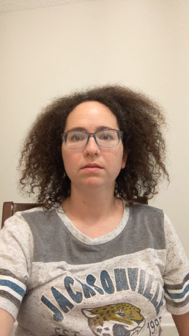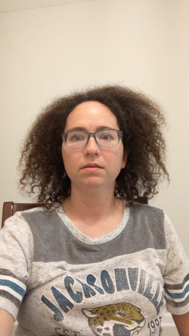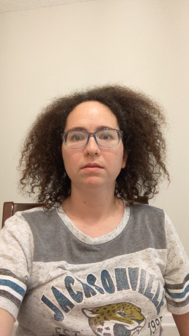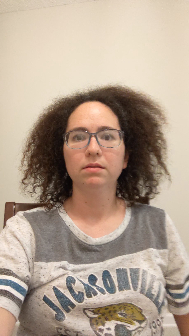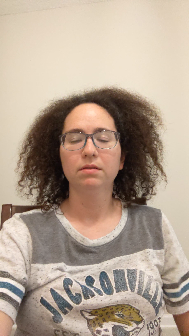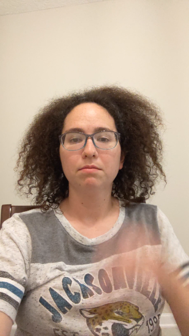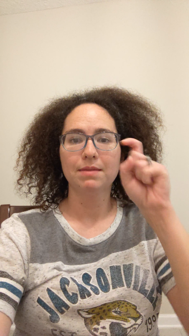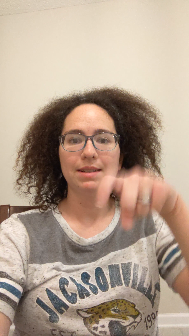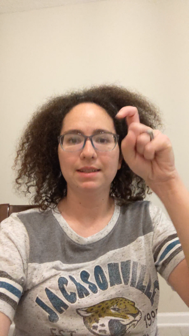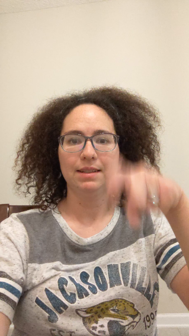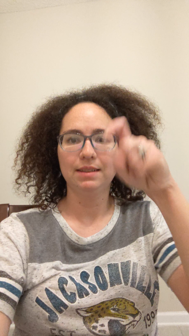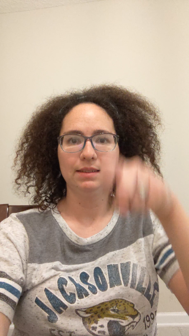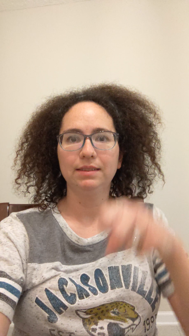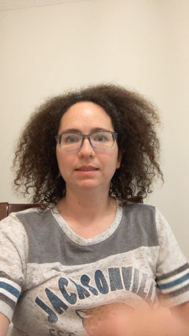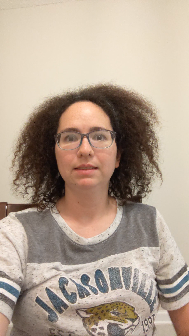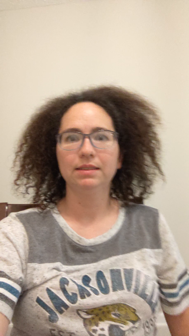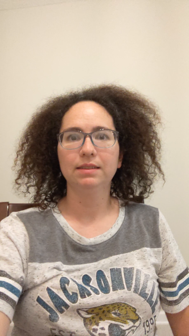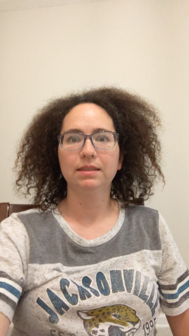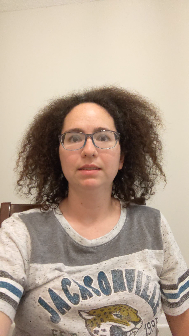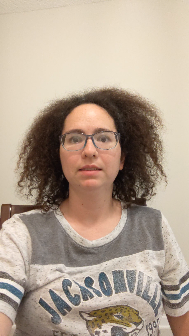need